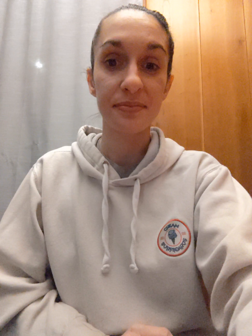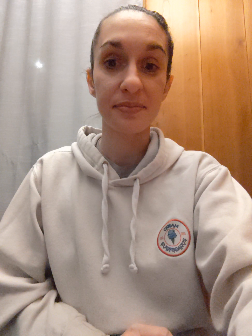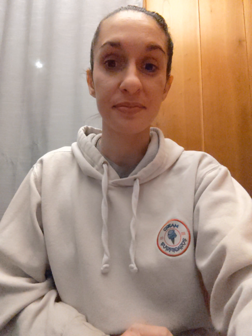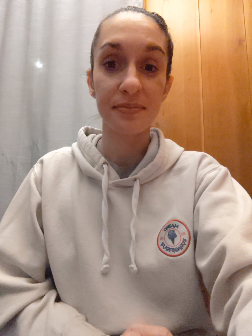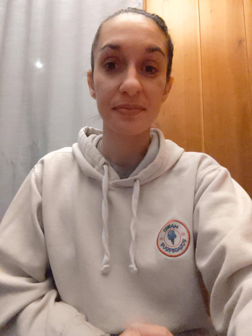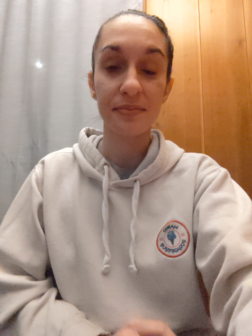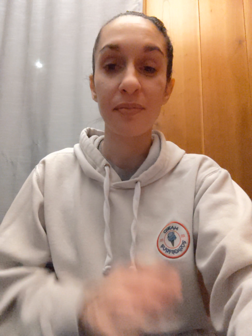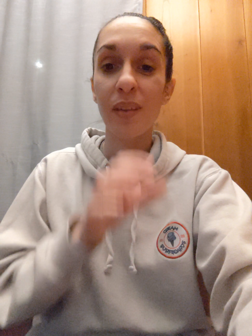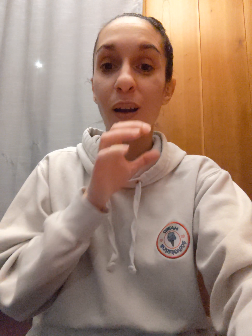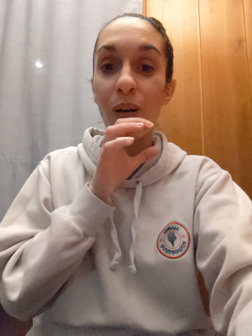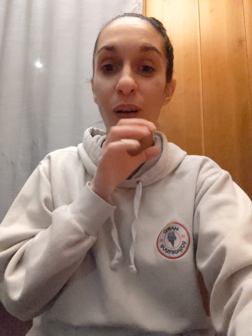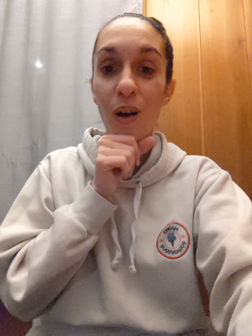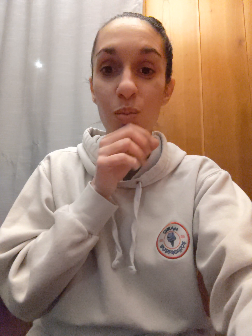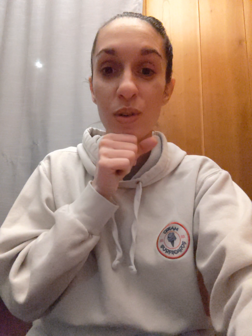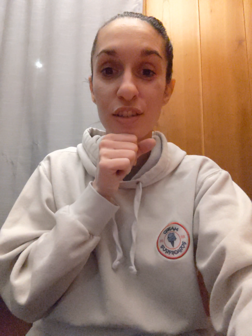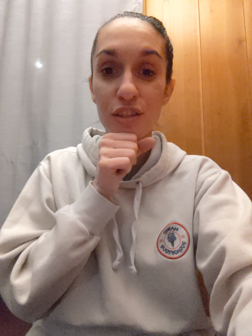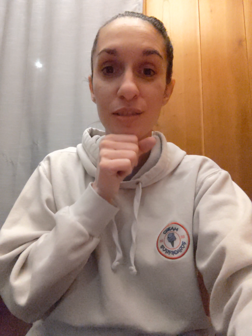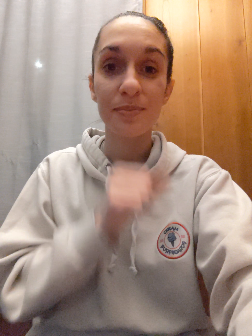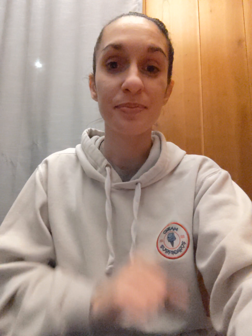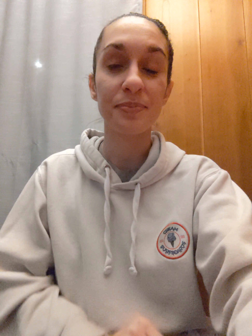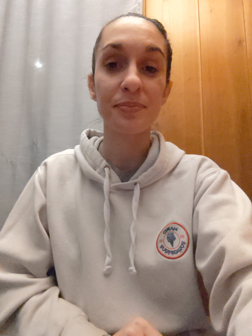orange